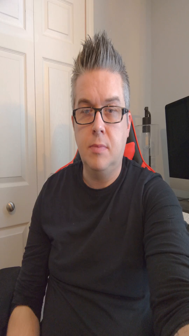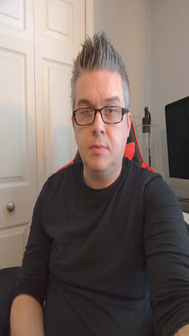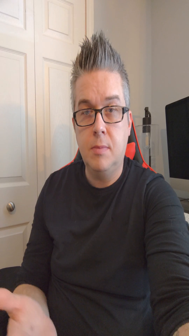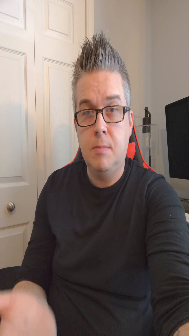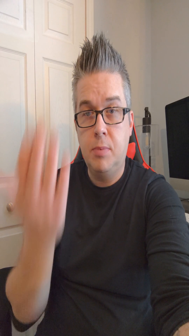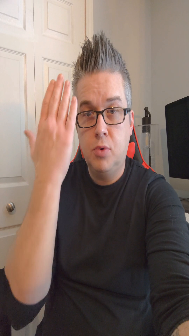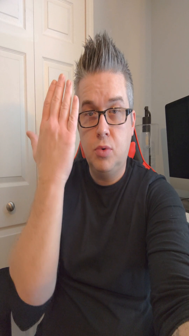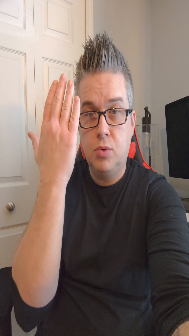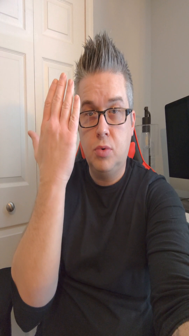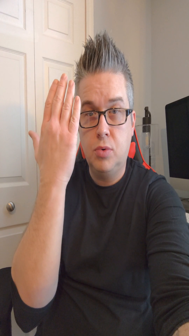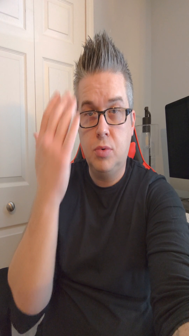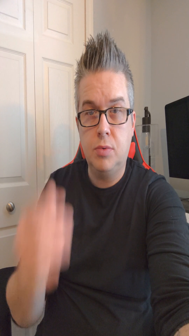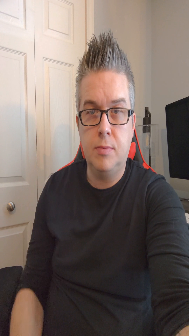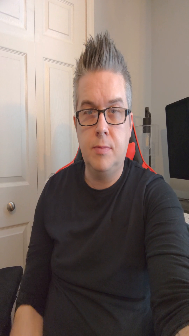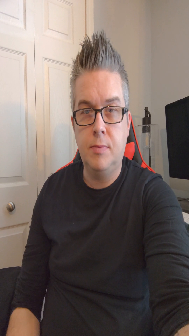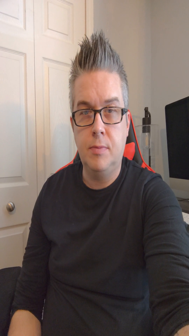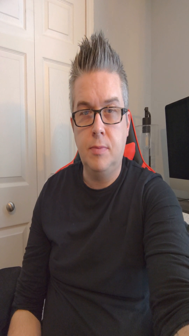morning